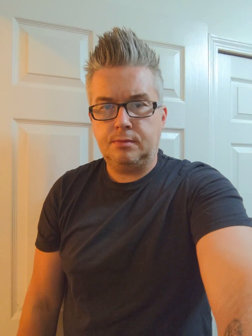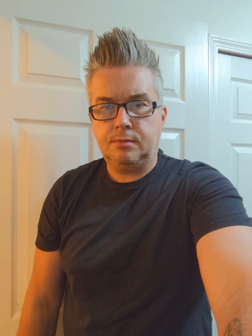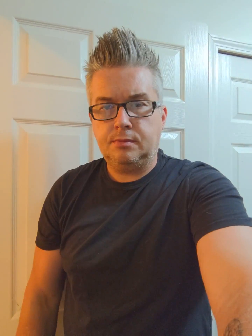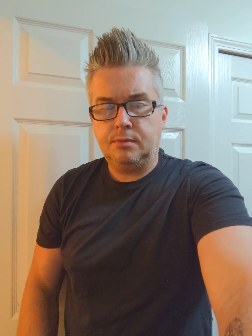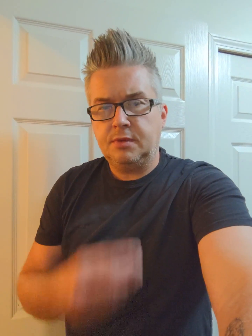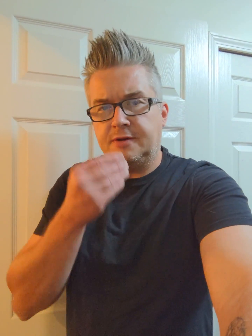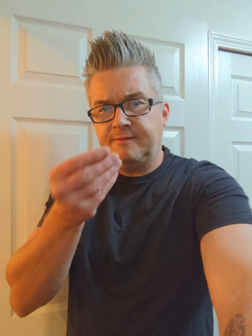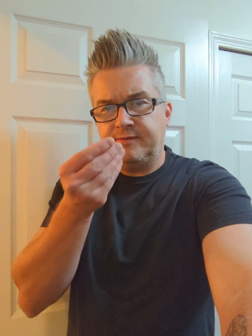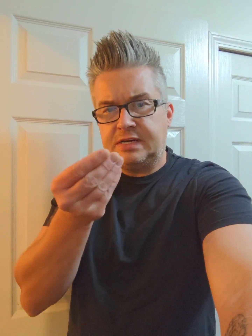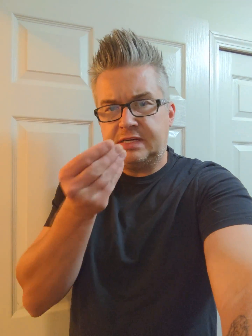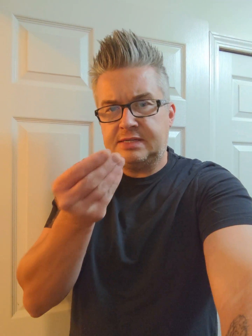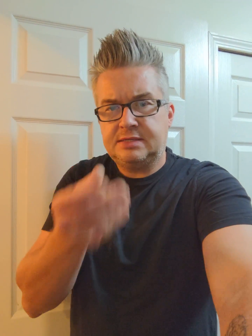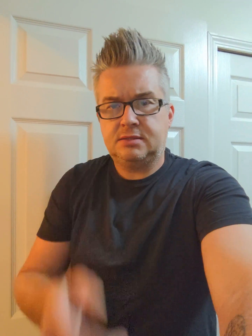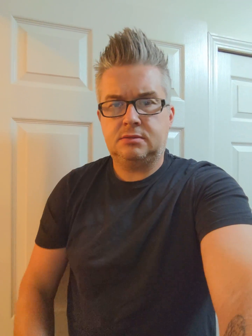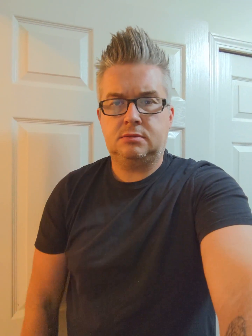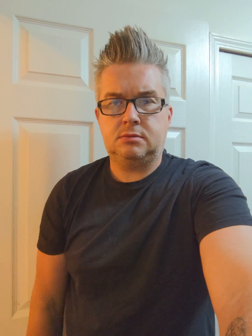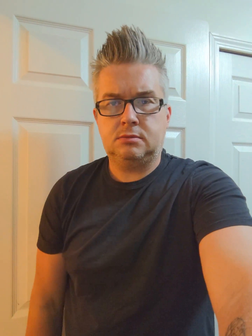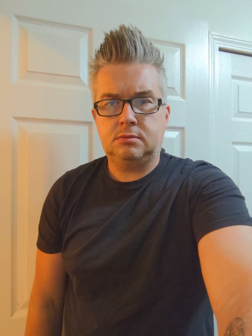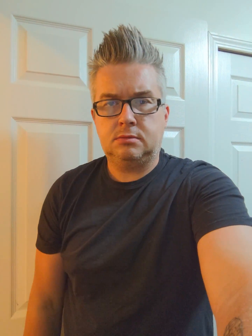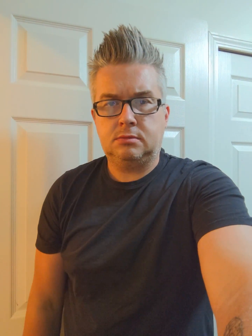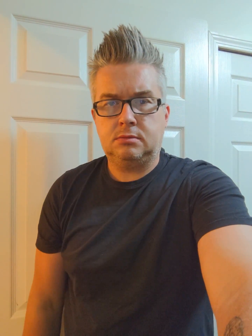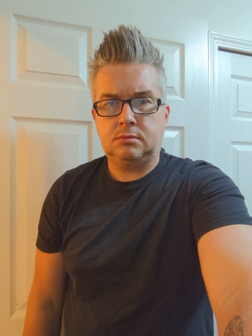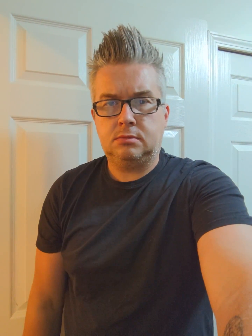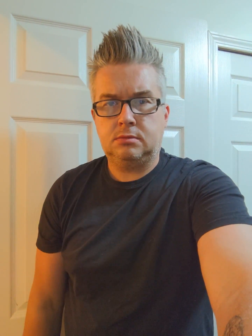feed